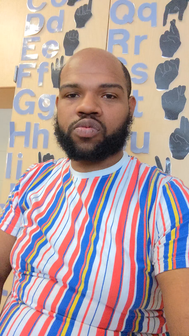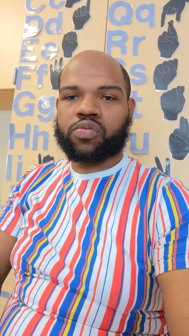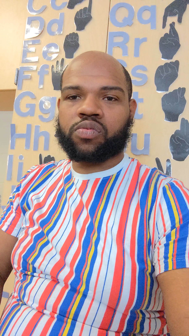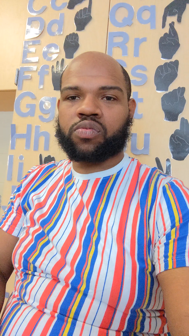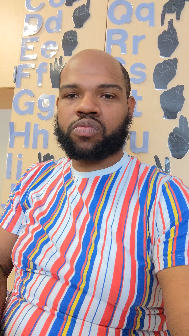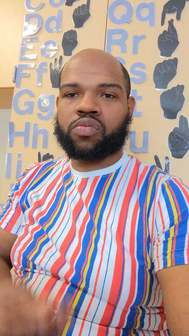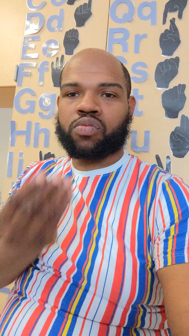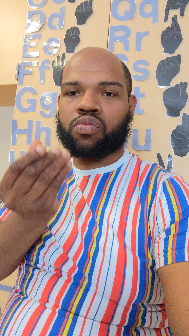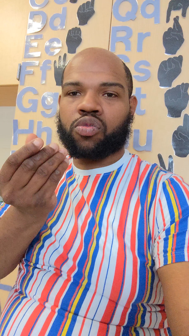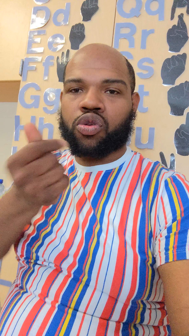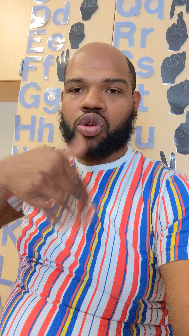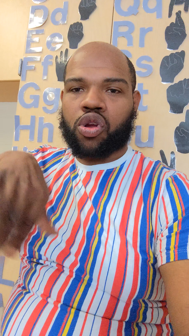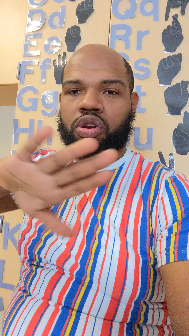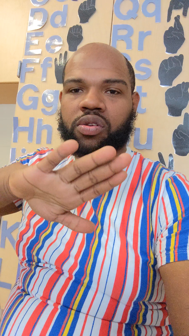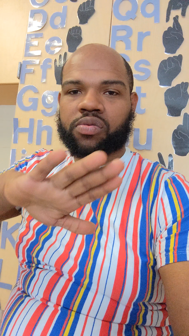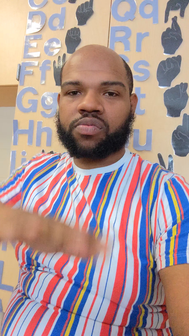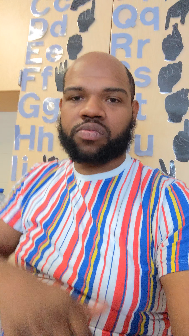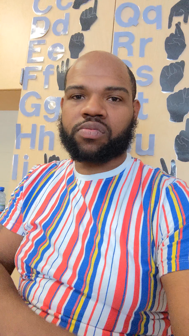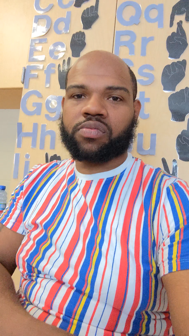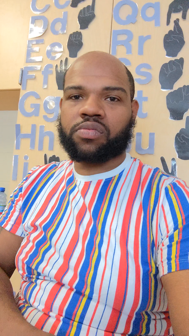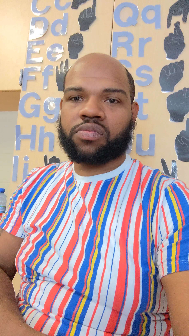garden